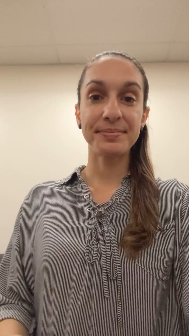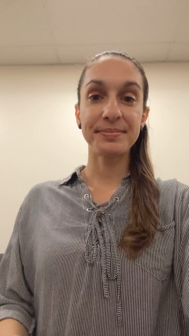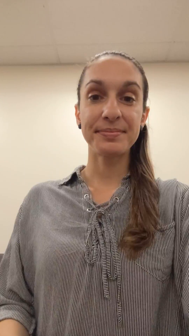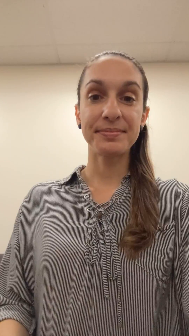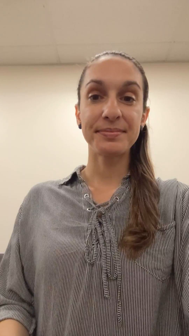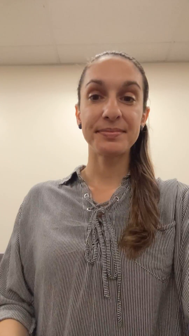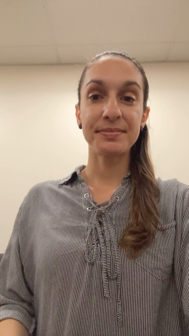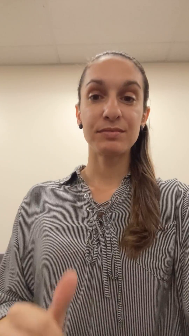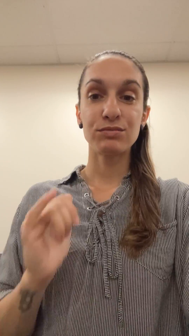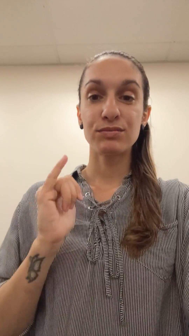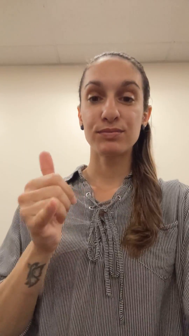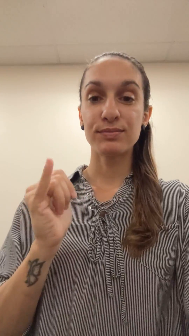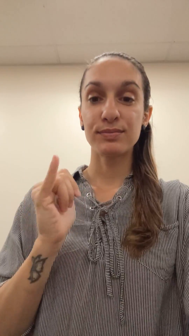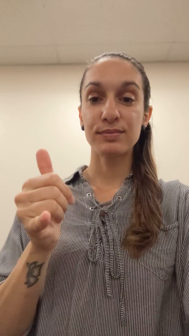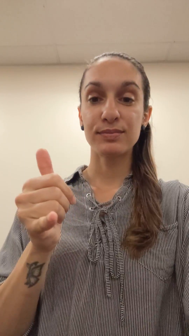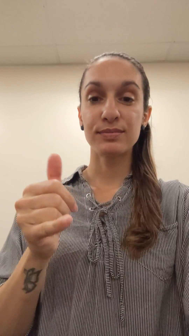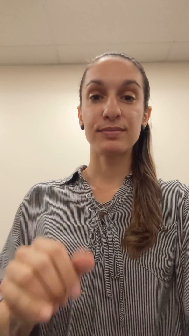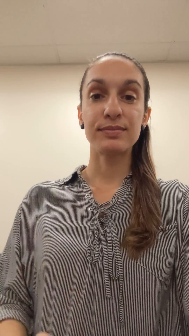rocking chair